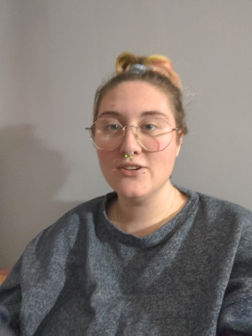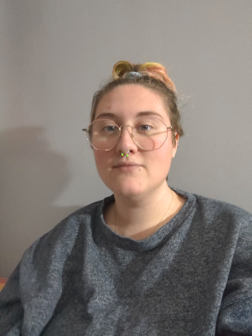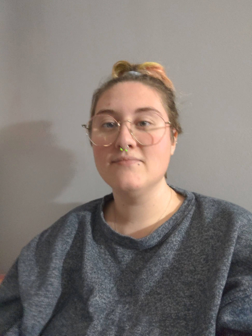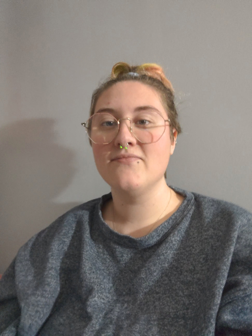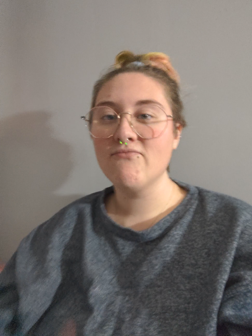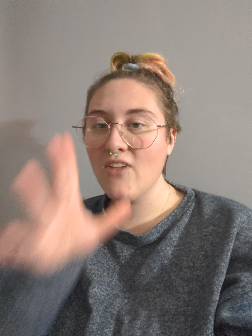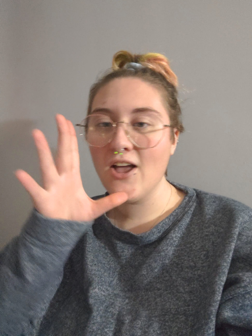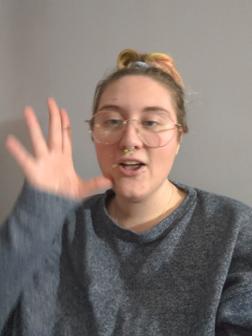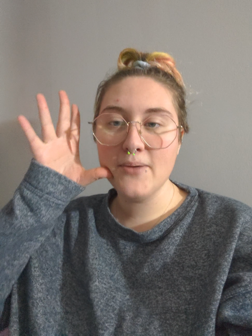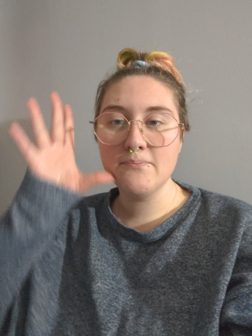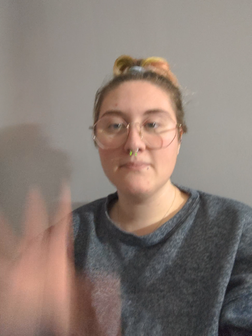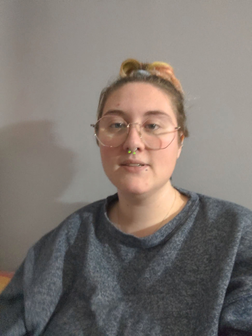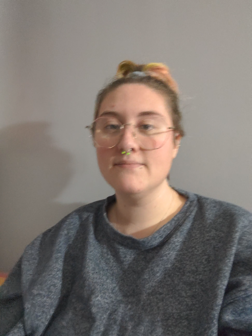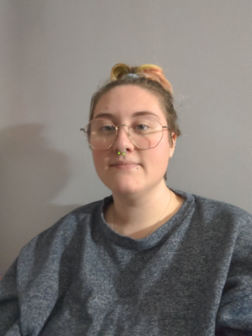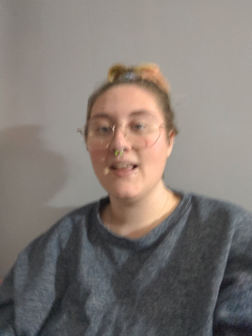farm